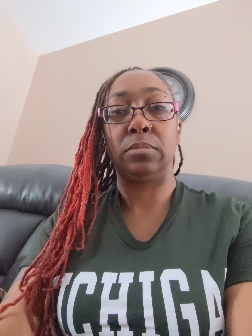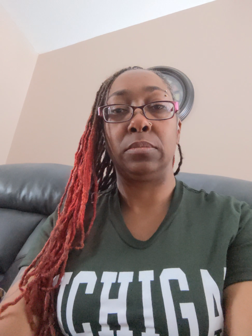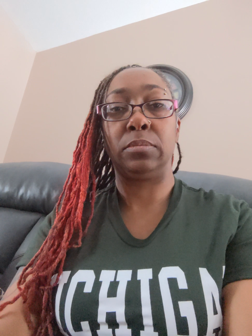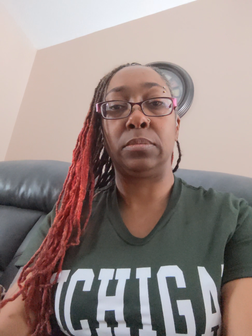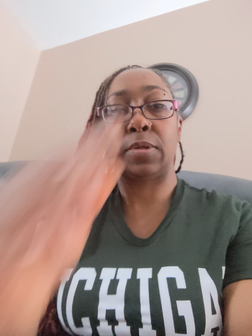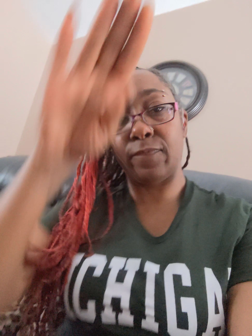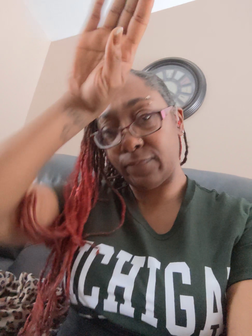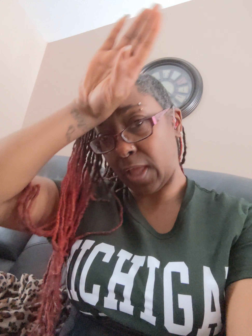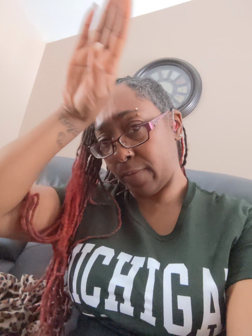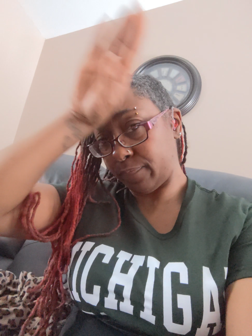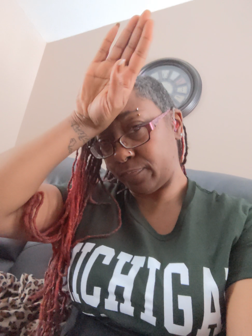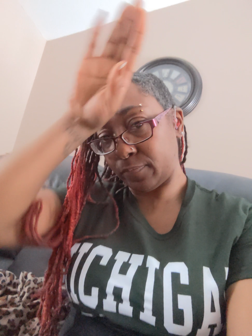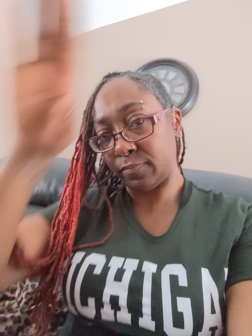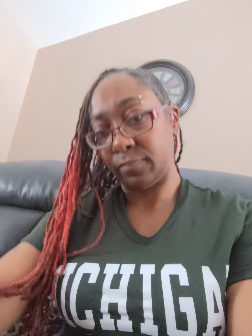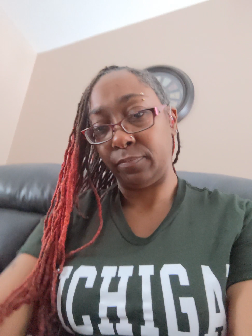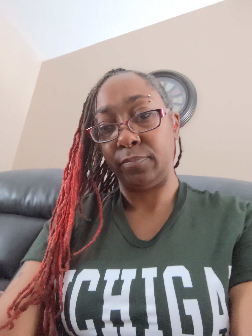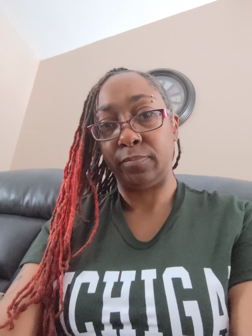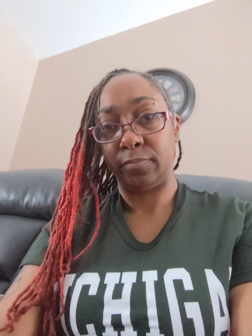fireman